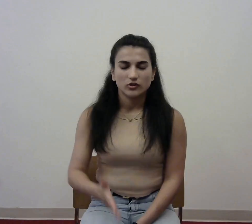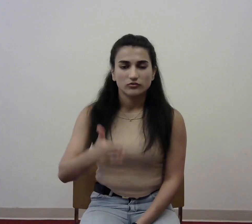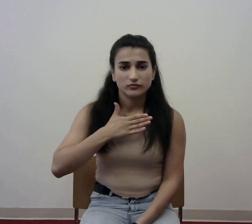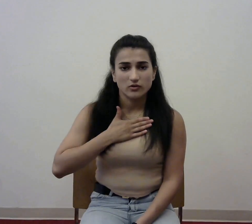mən